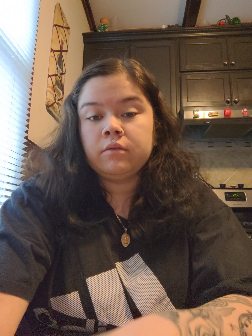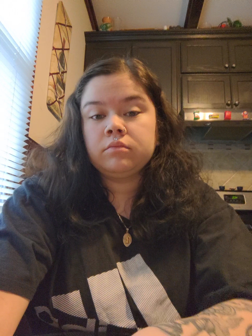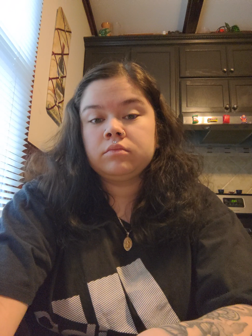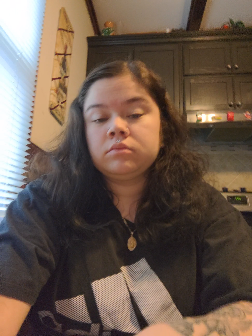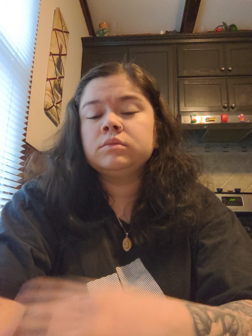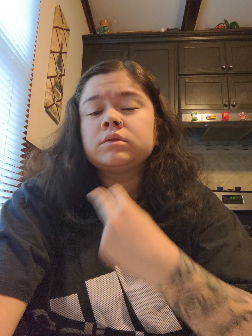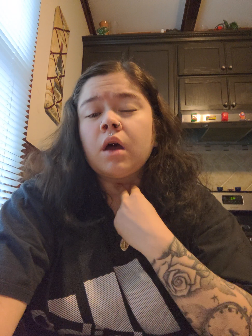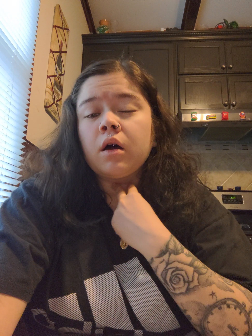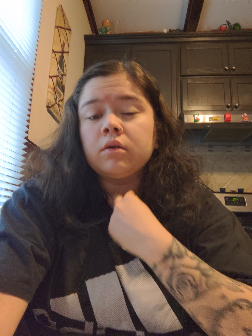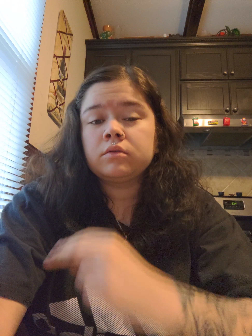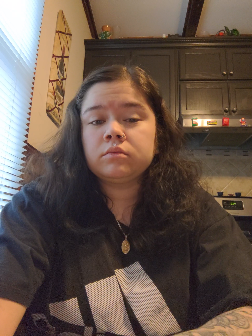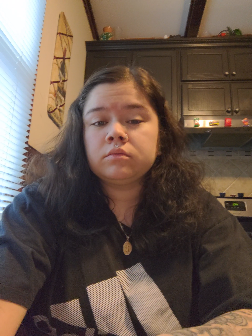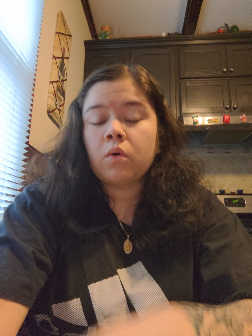stuck